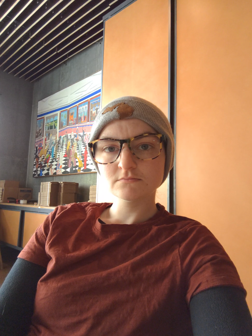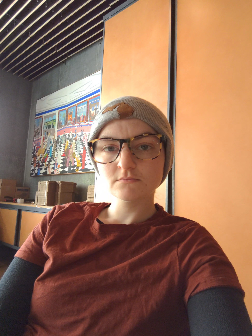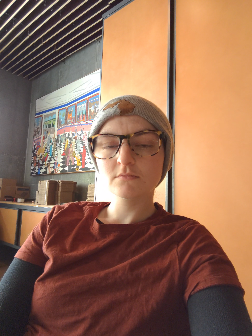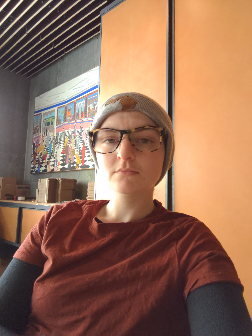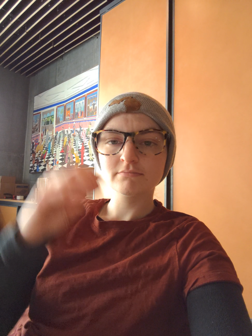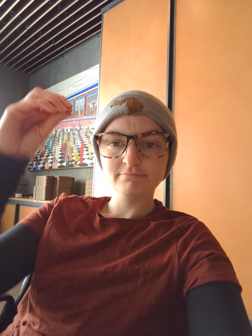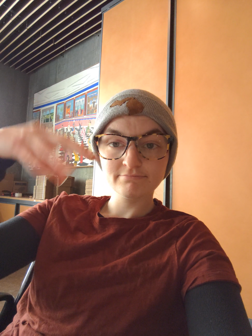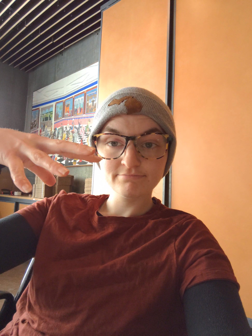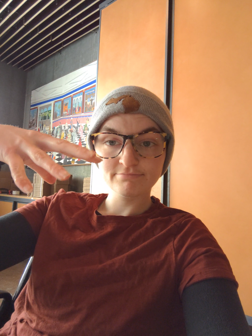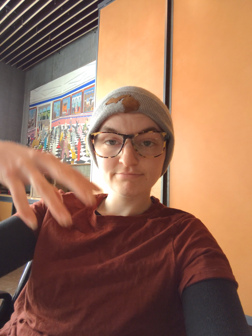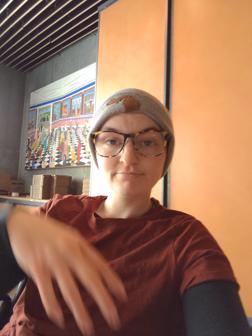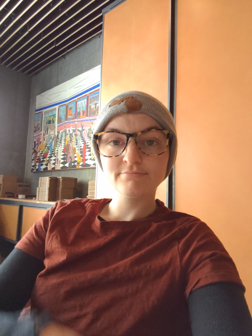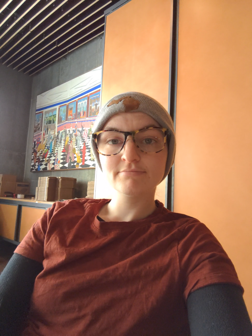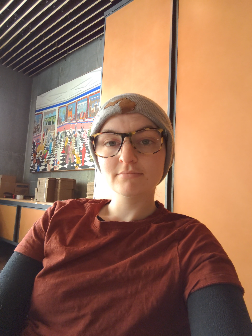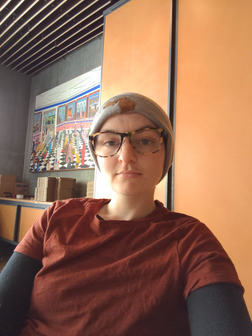lamp